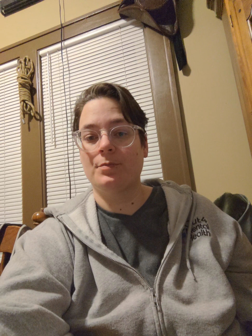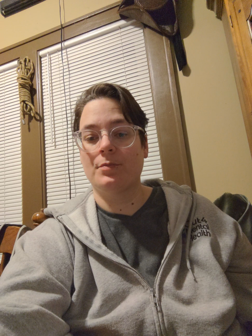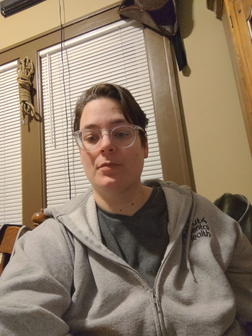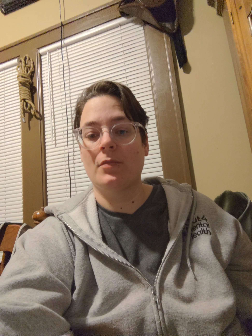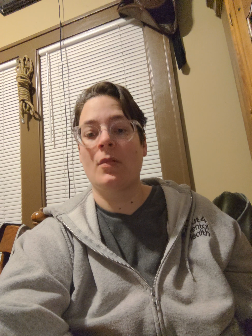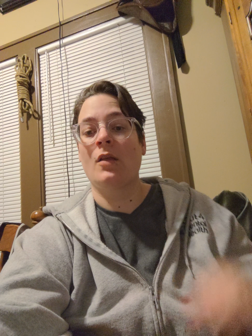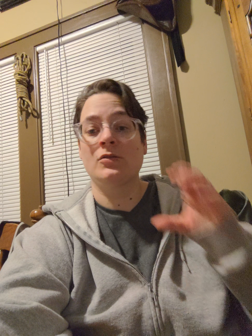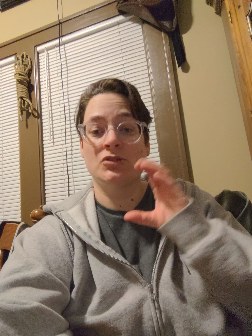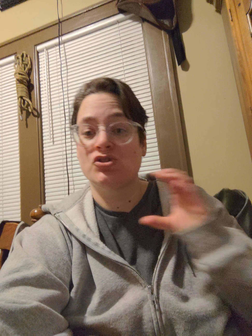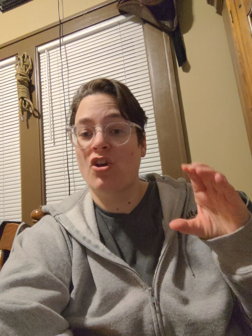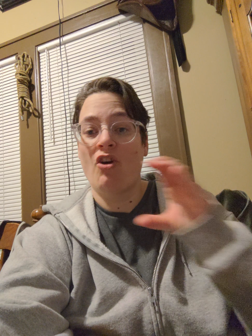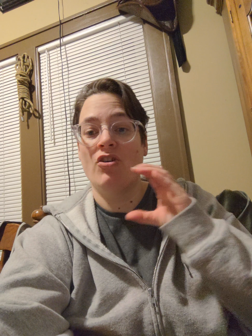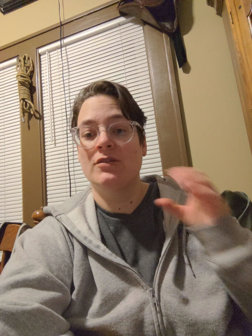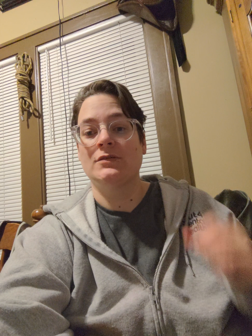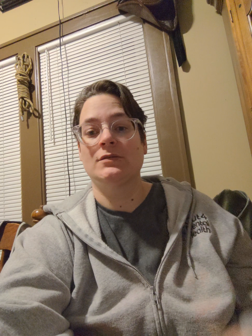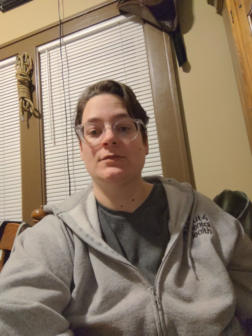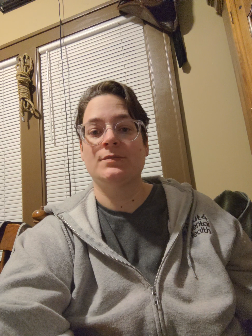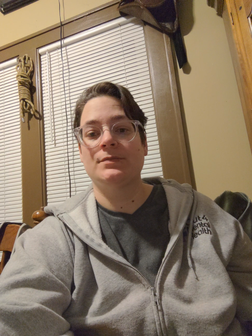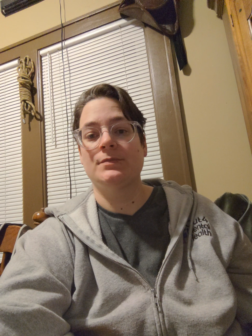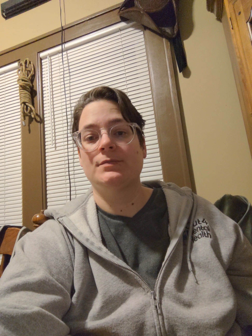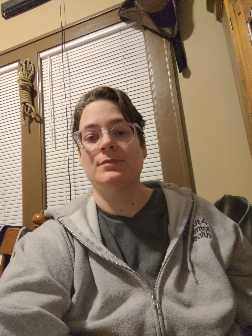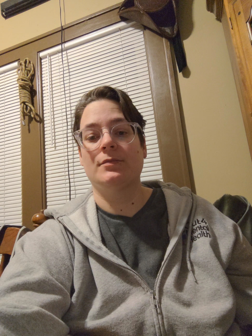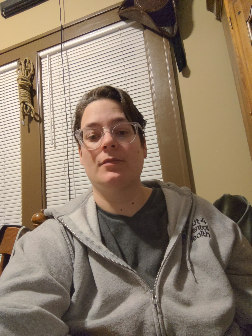chocolate